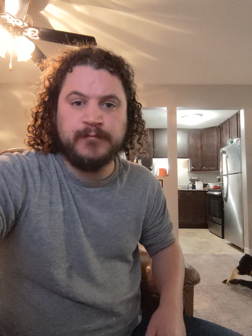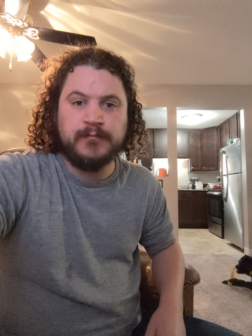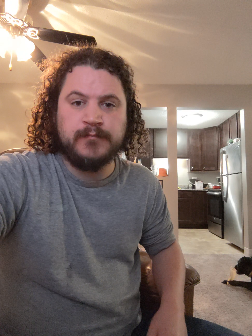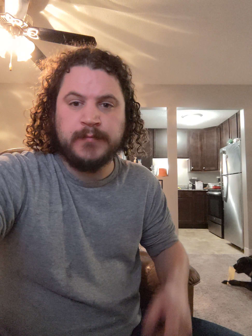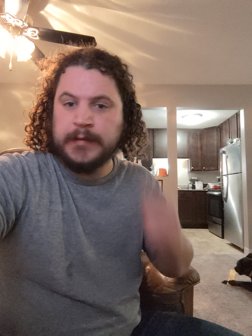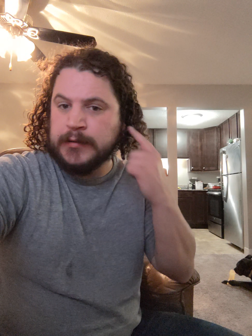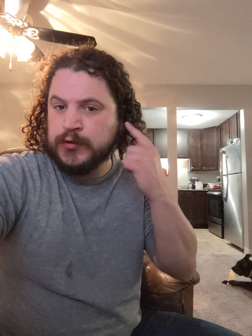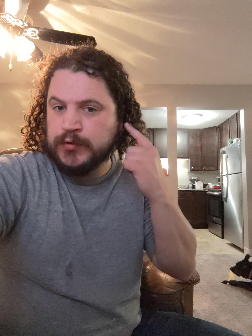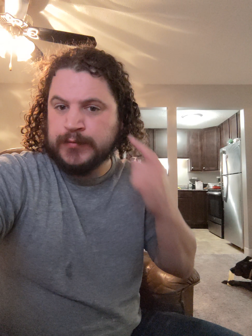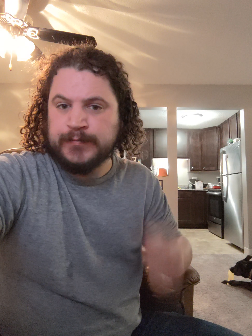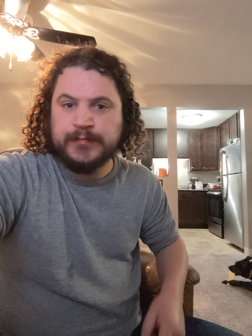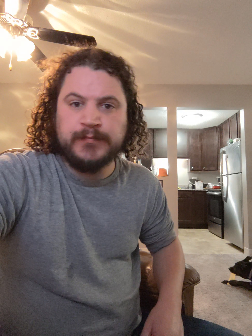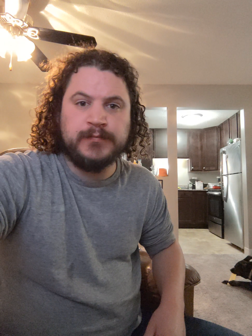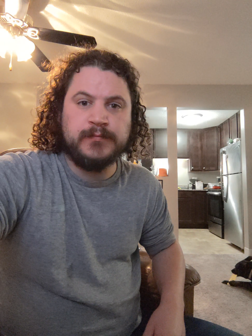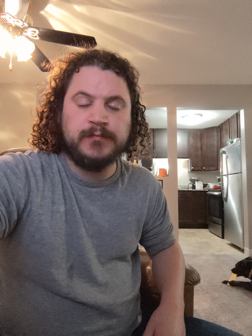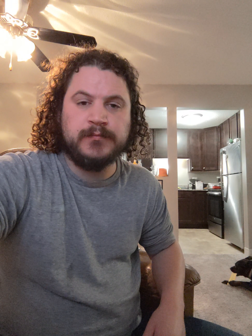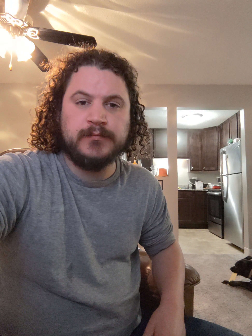ear